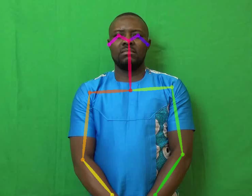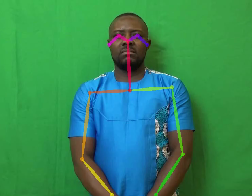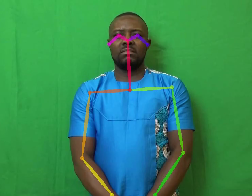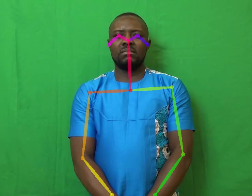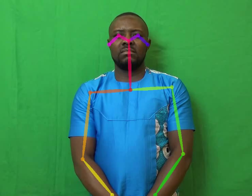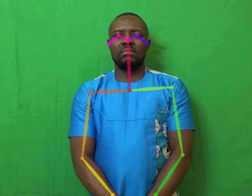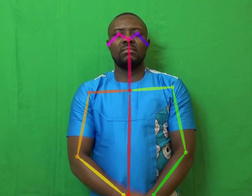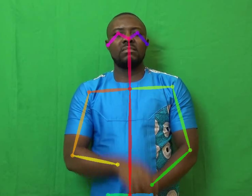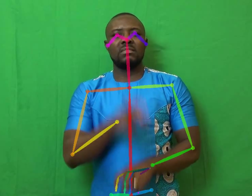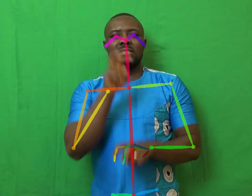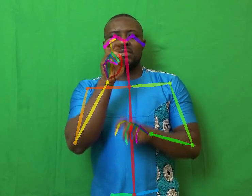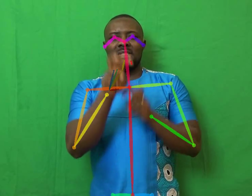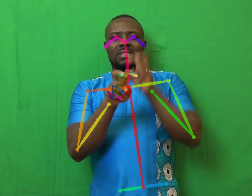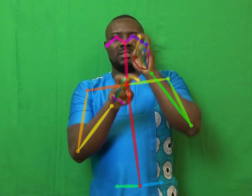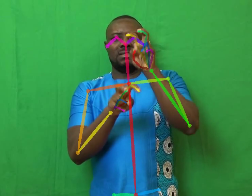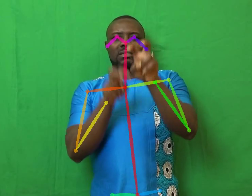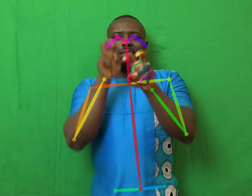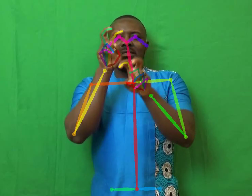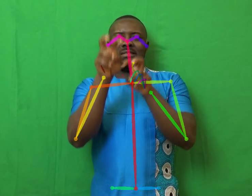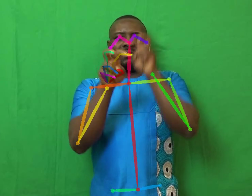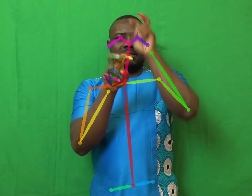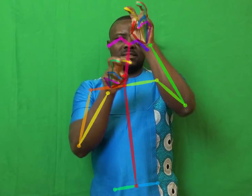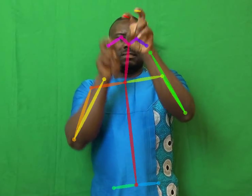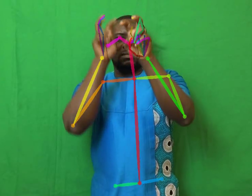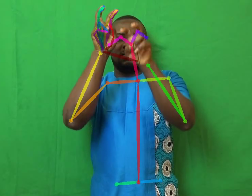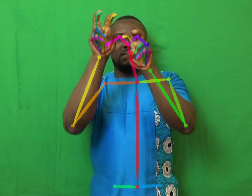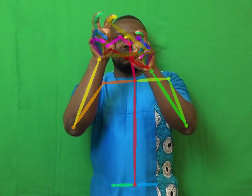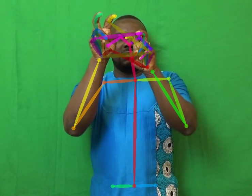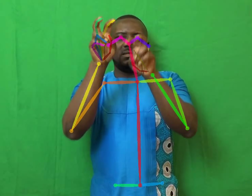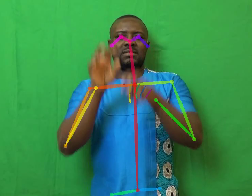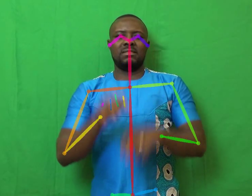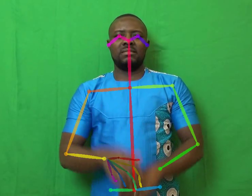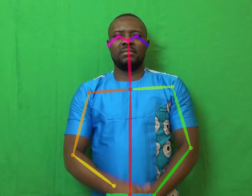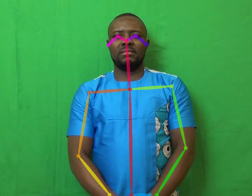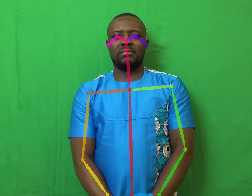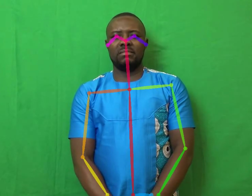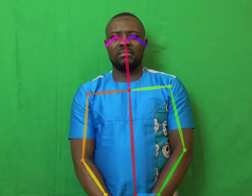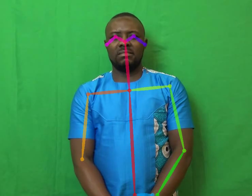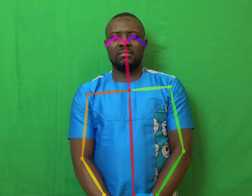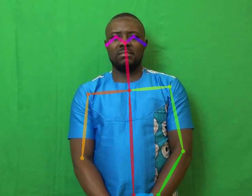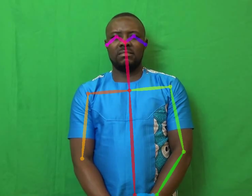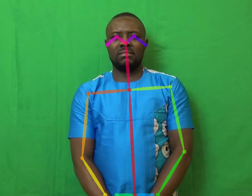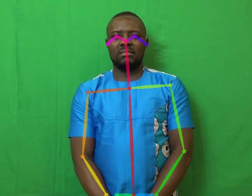climb